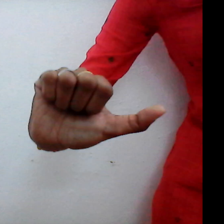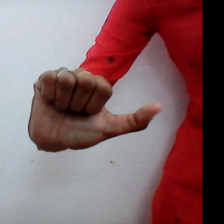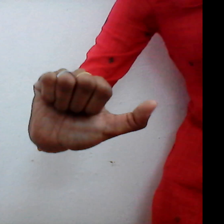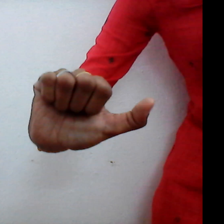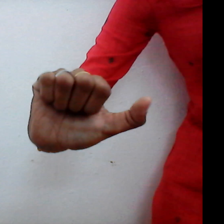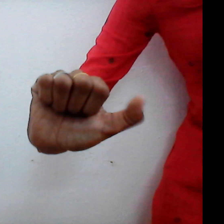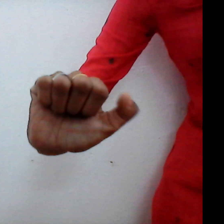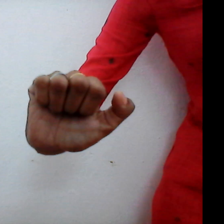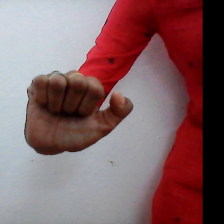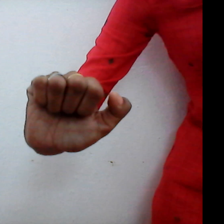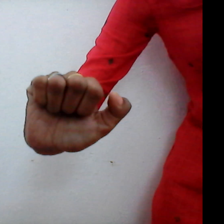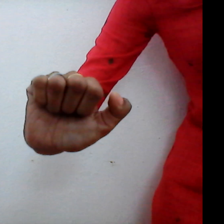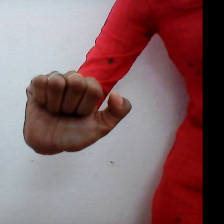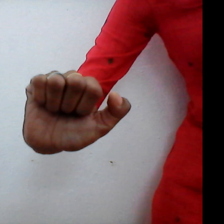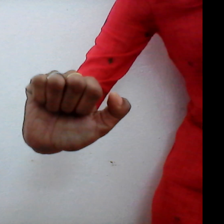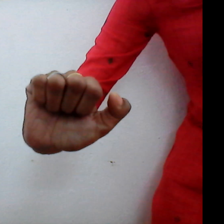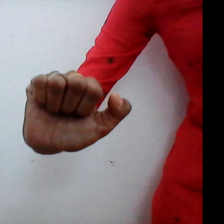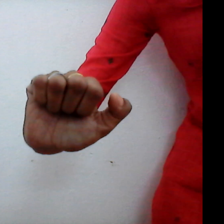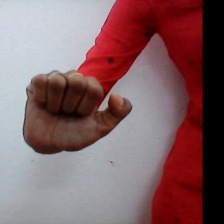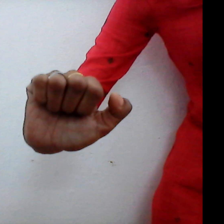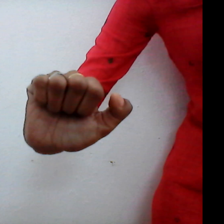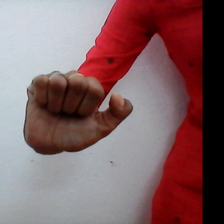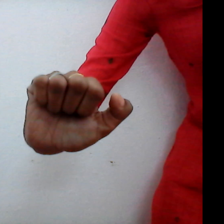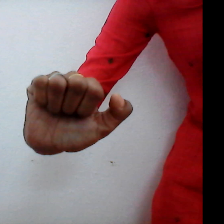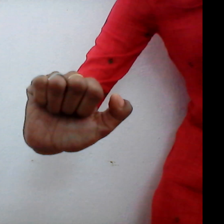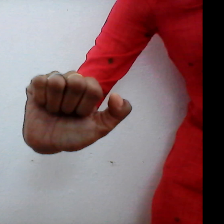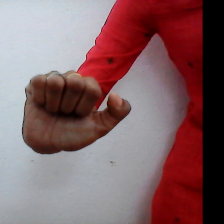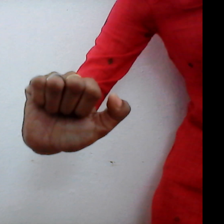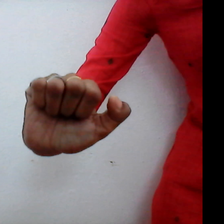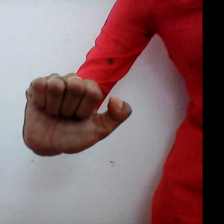ഏ